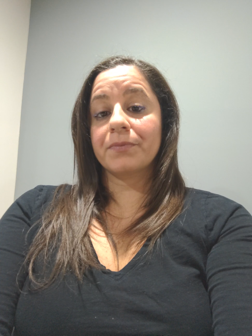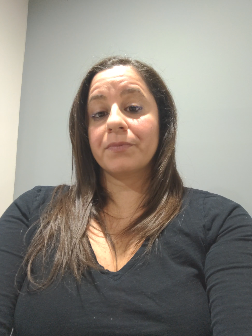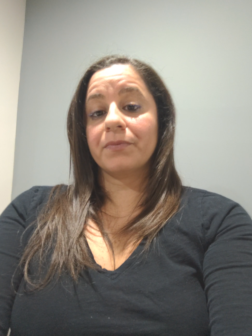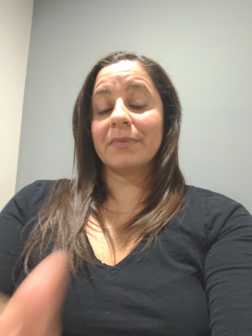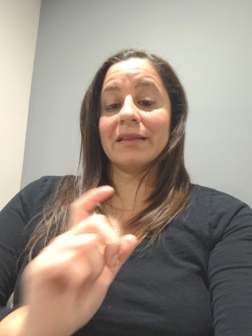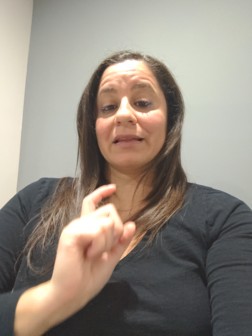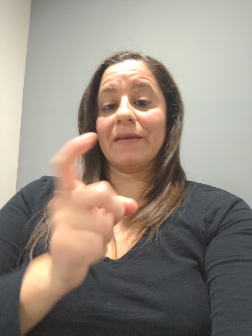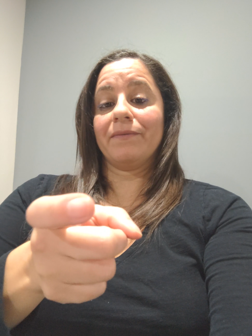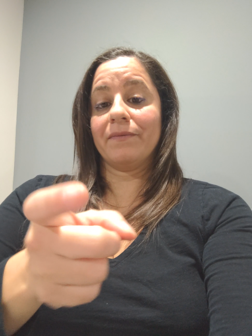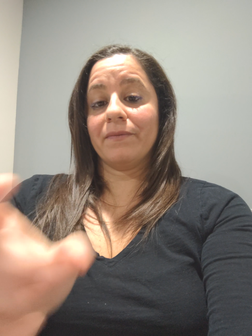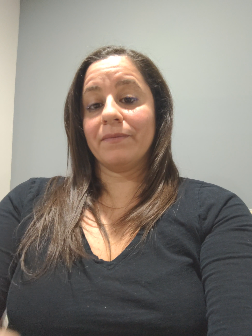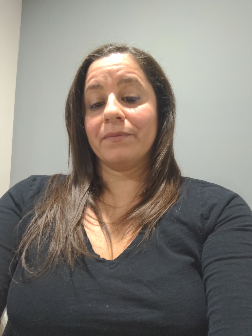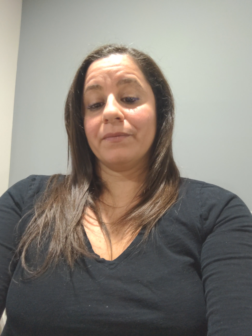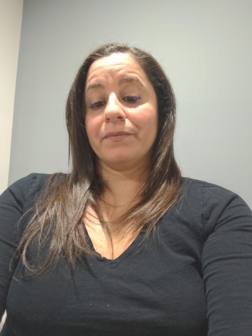give